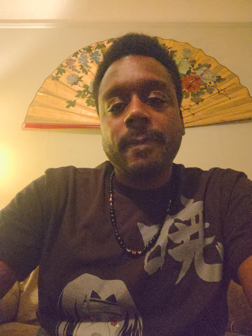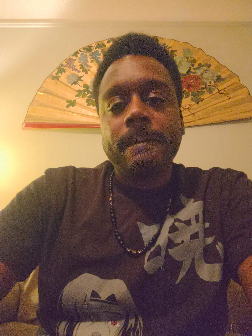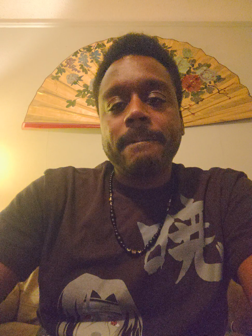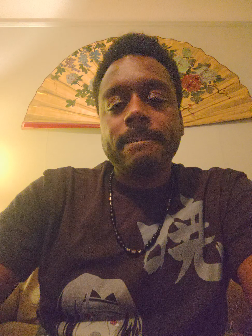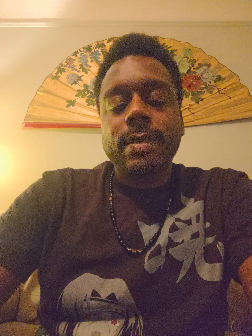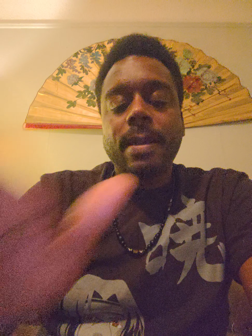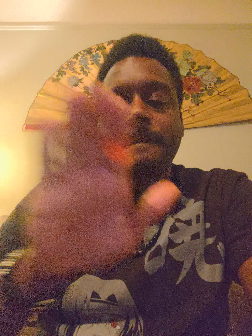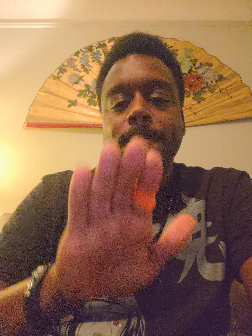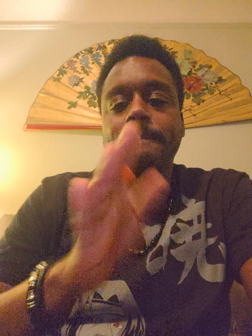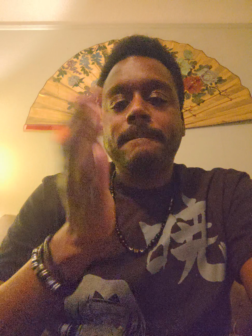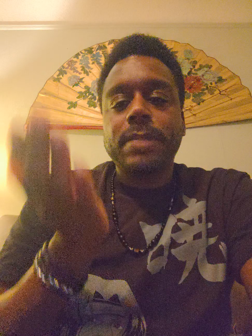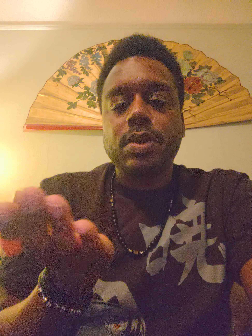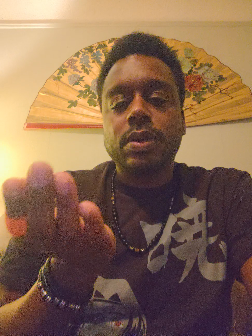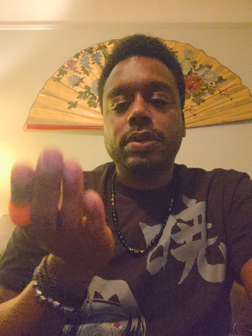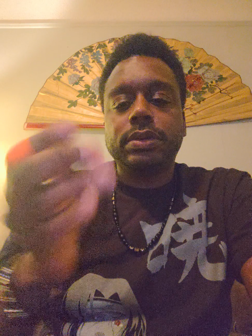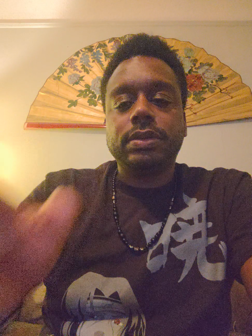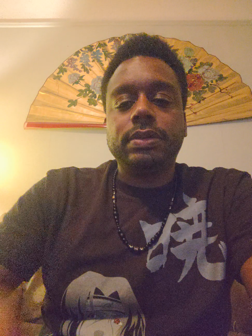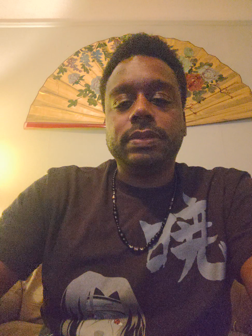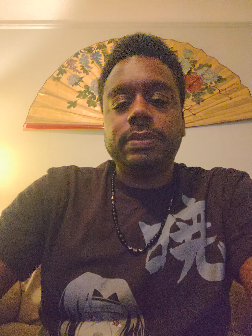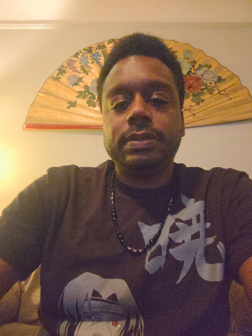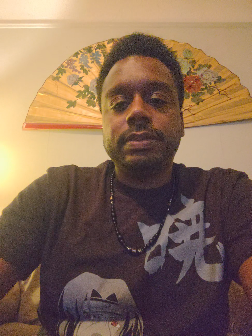book